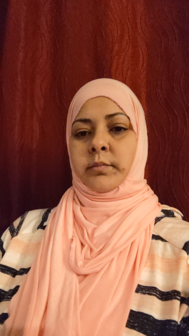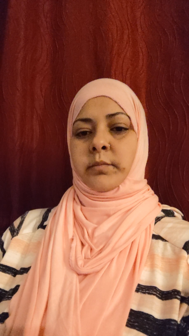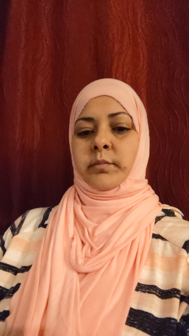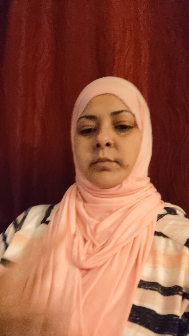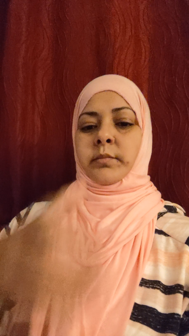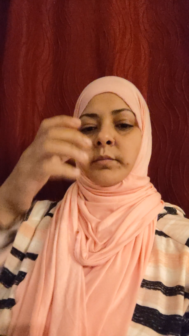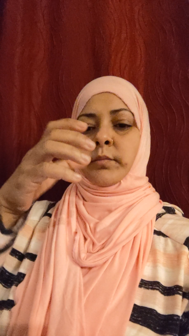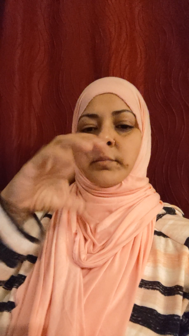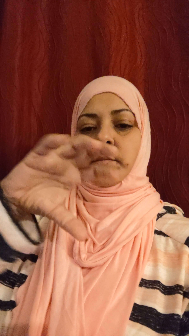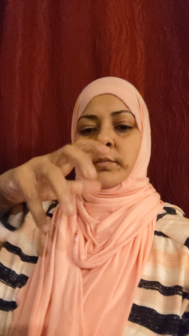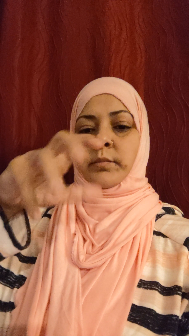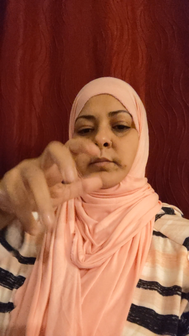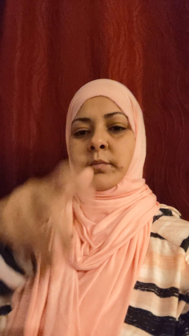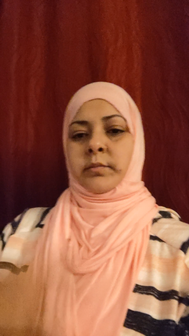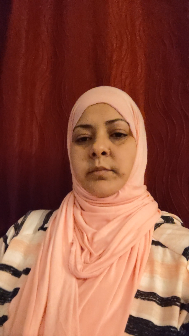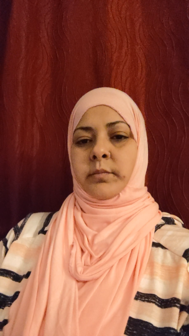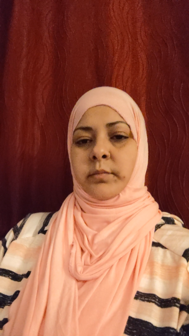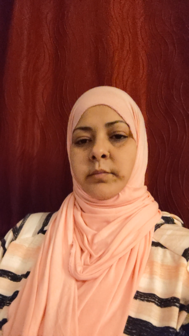jar